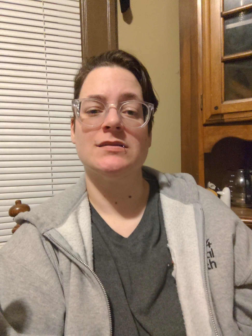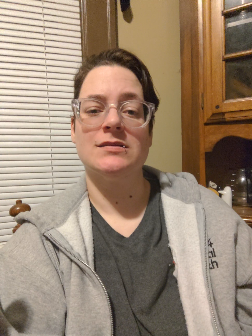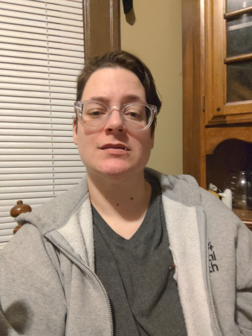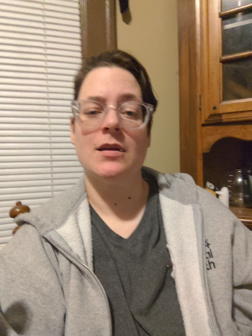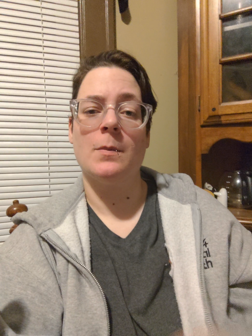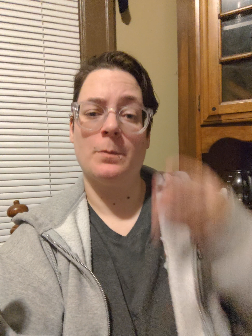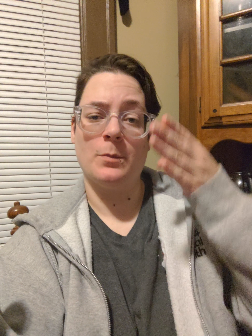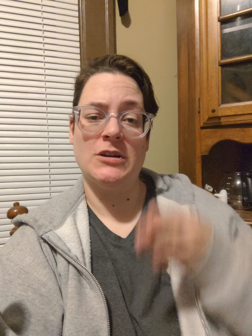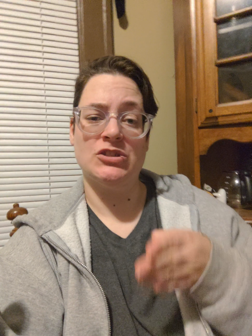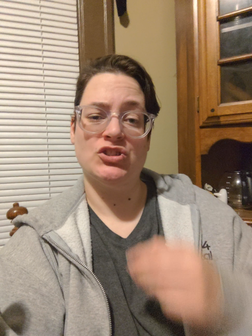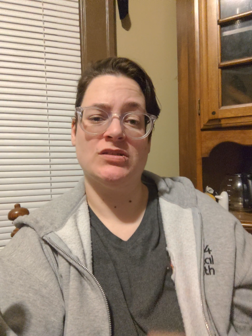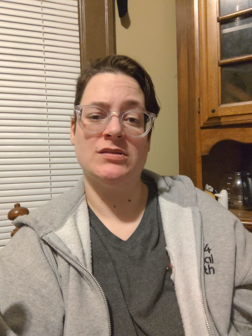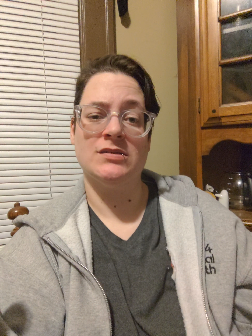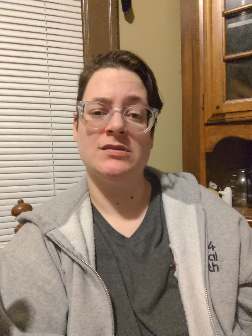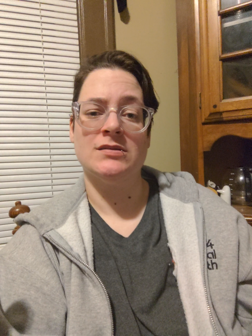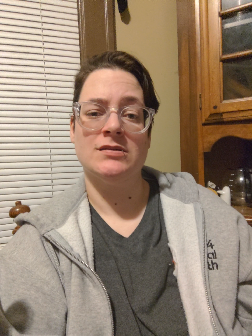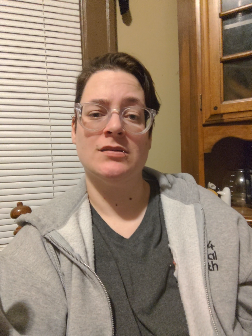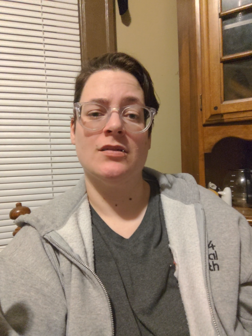person